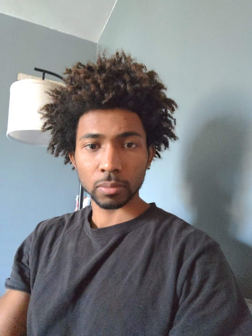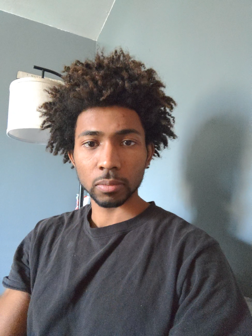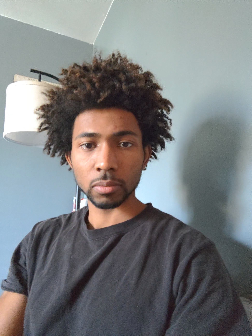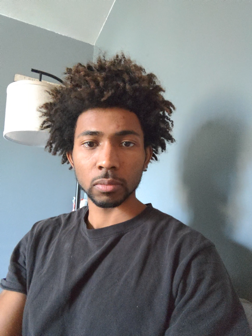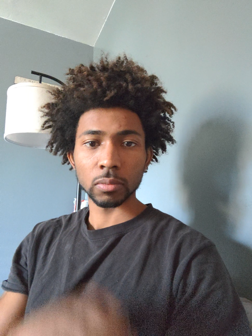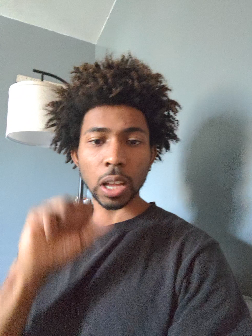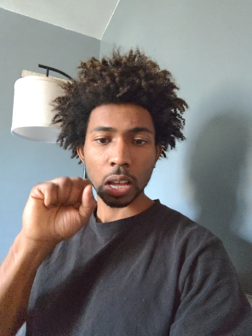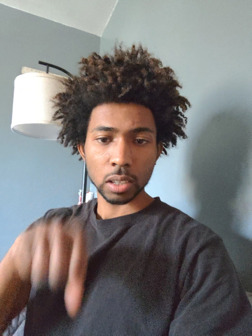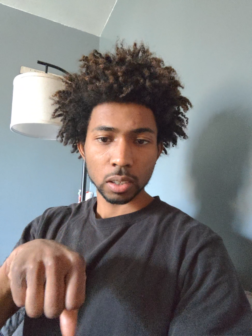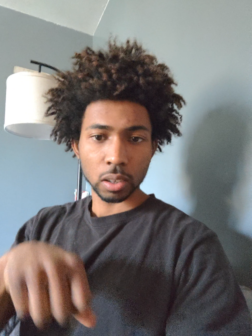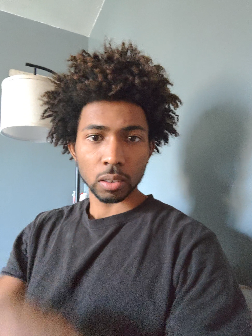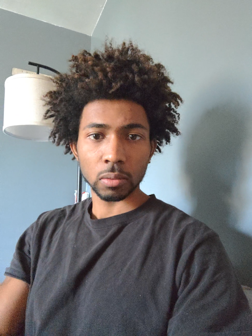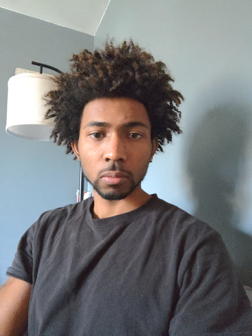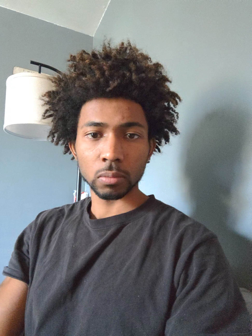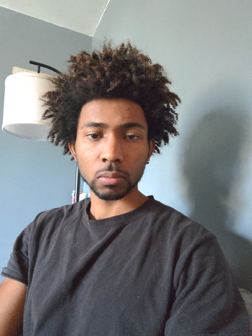can